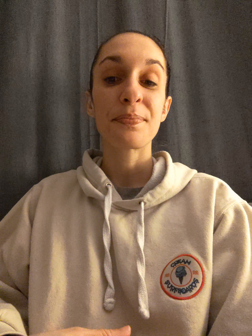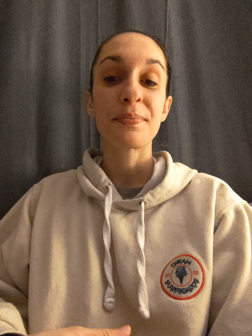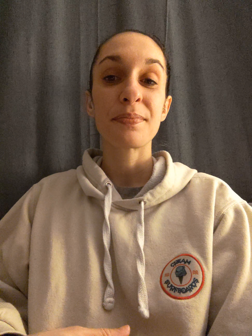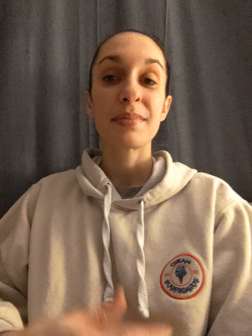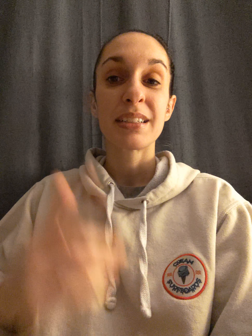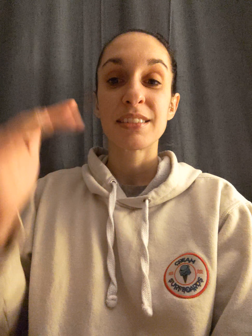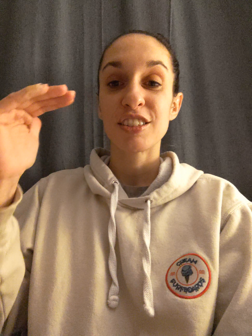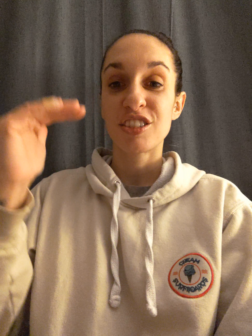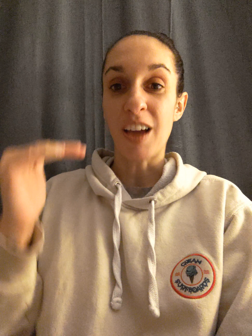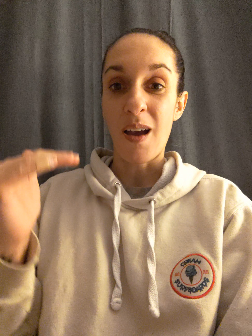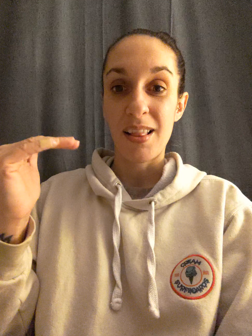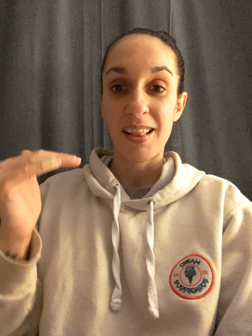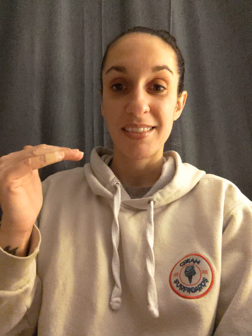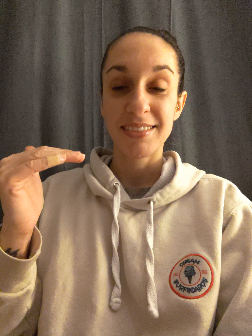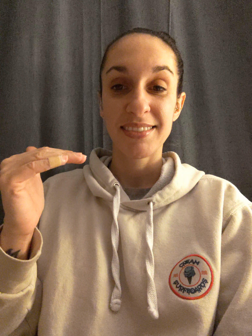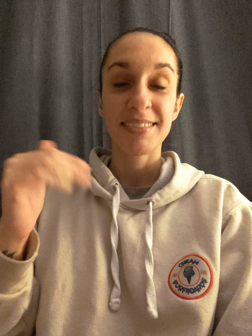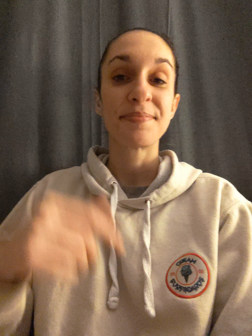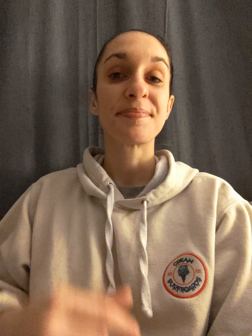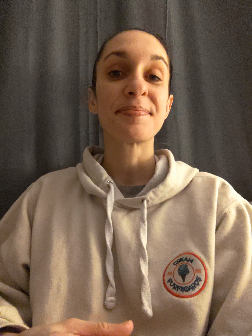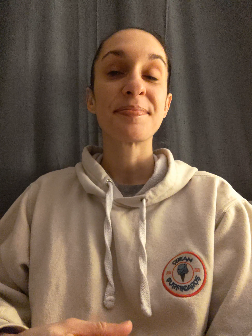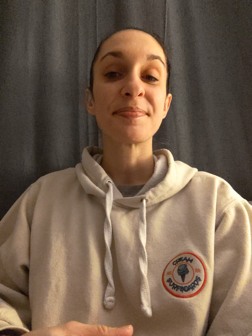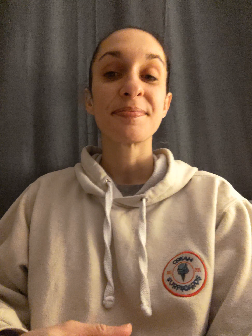child